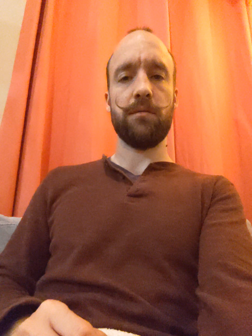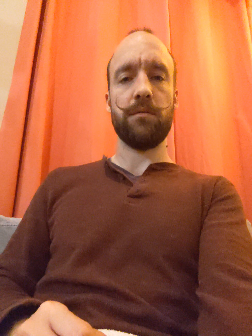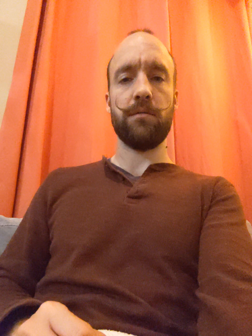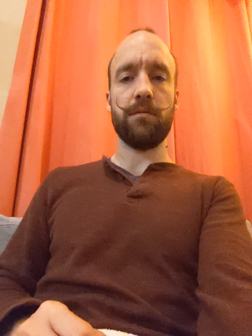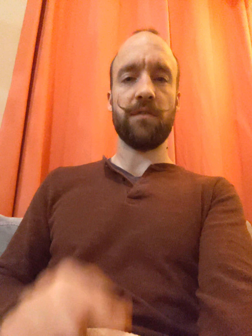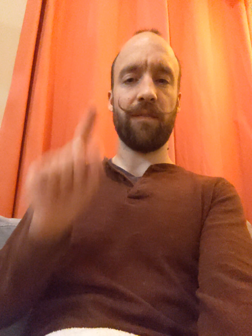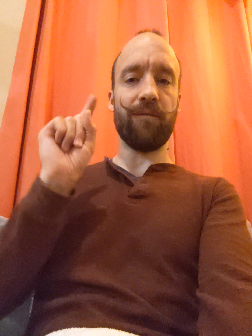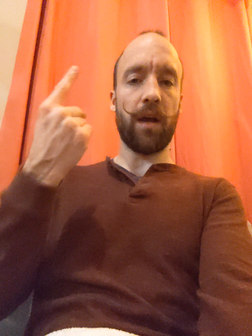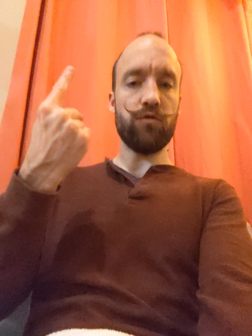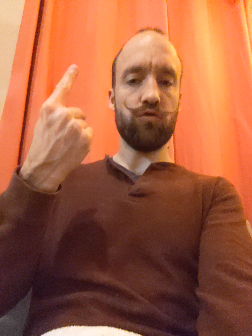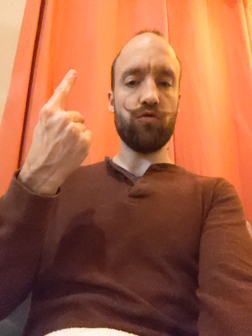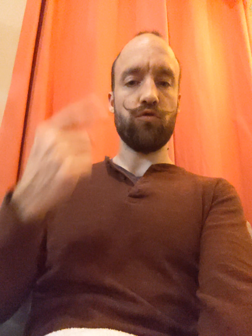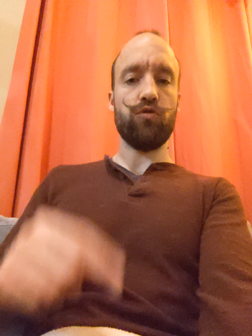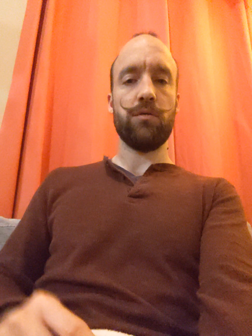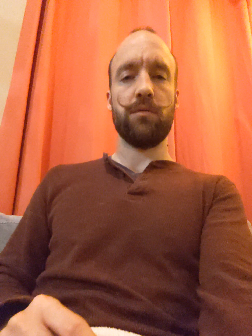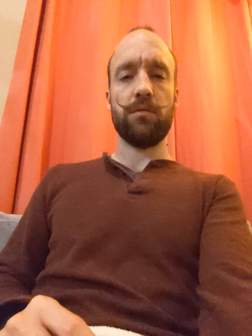first